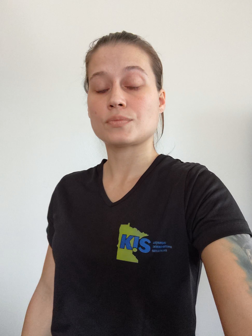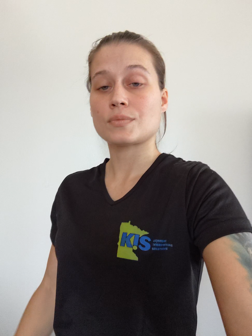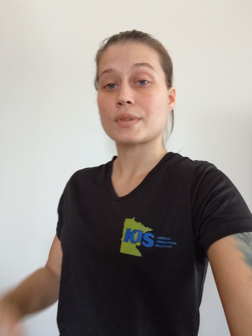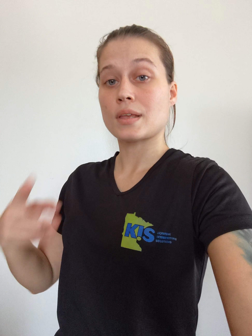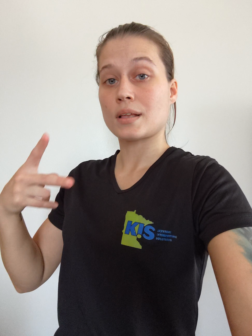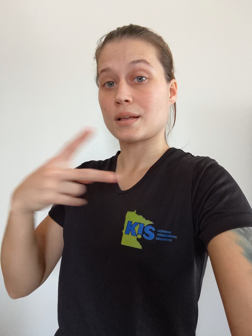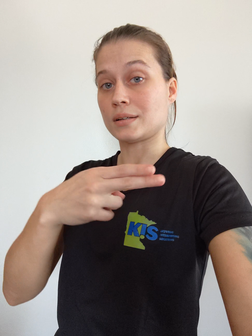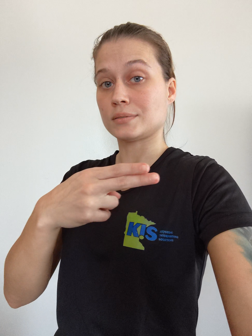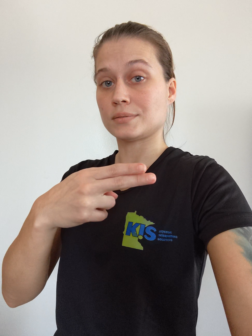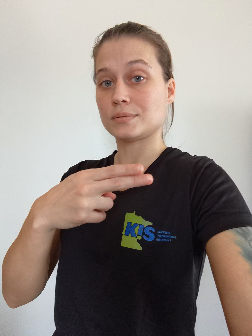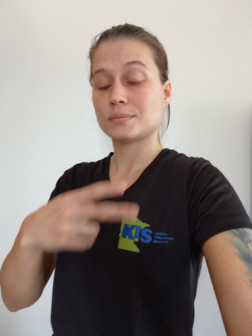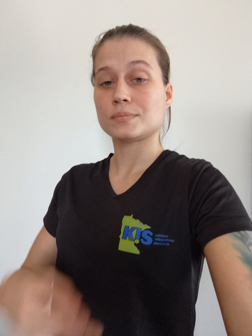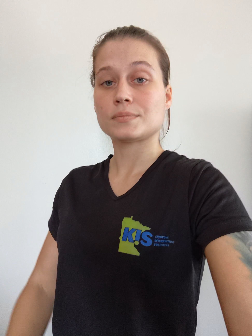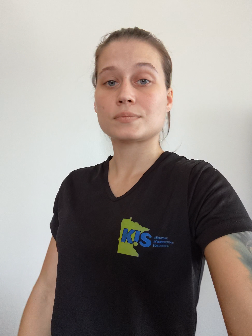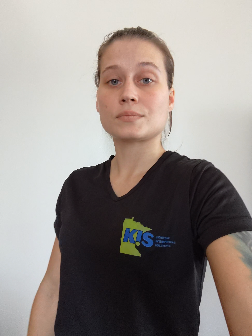cut